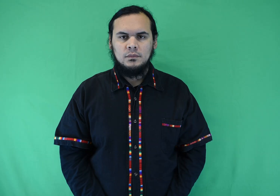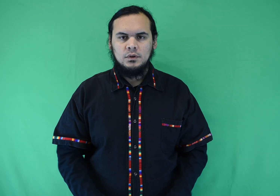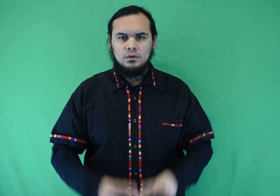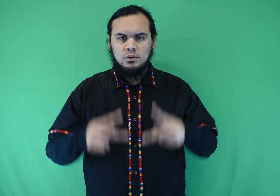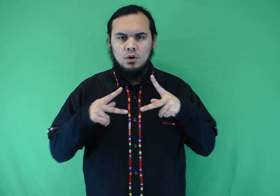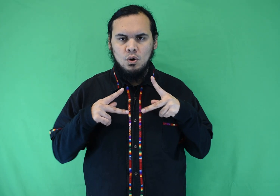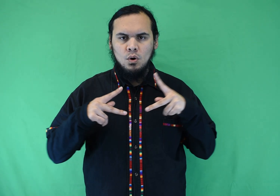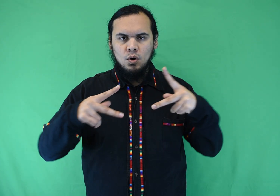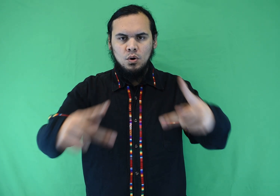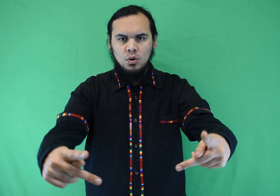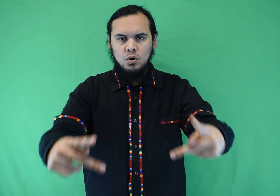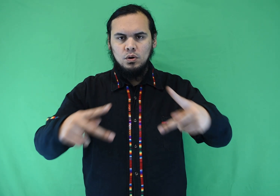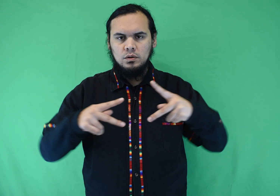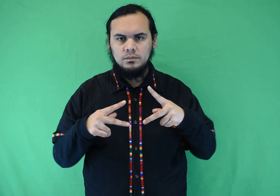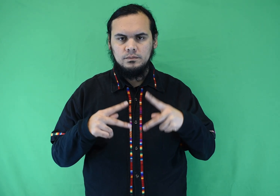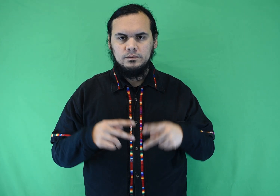pulmones